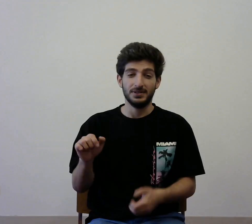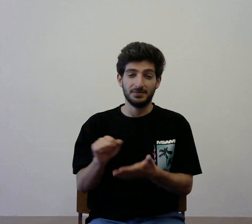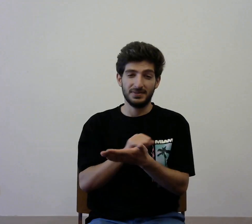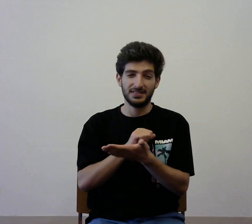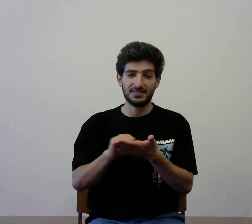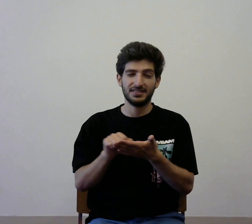sənəd